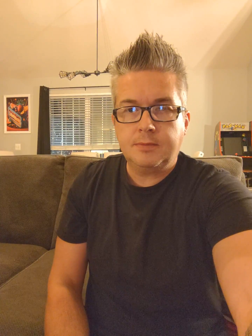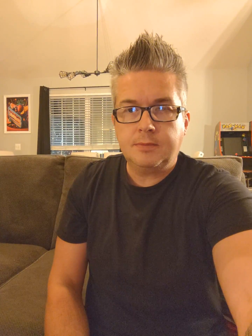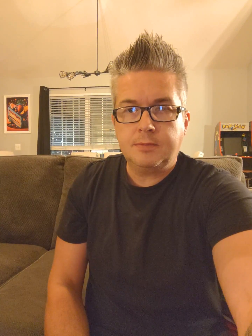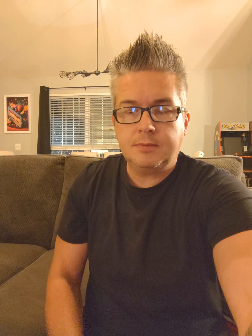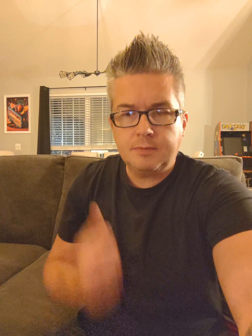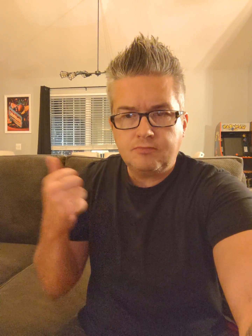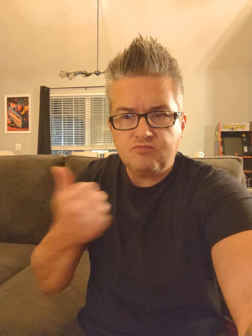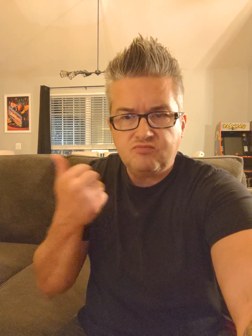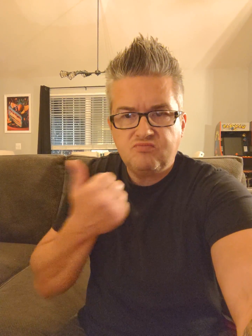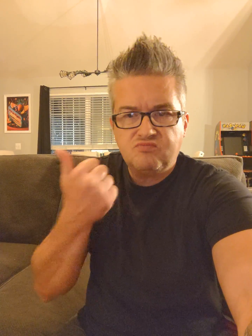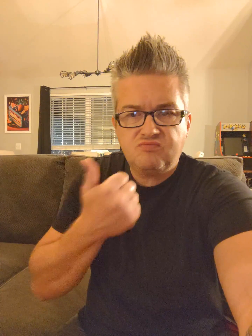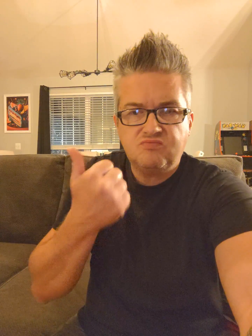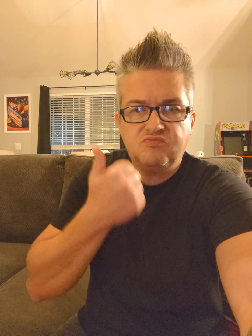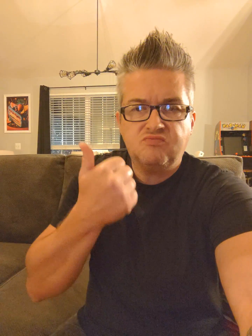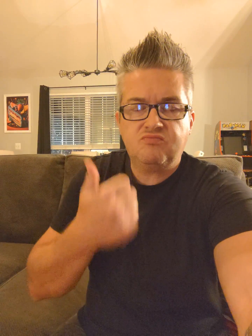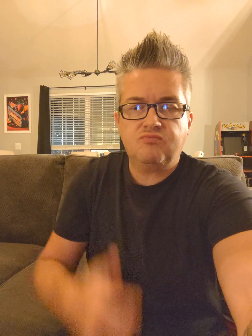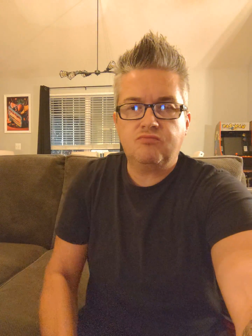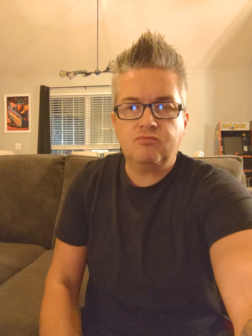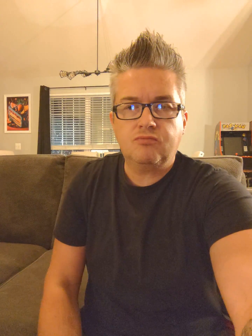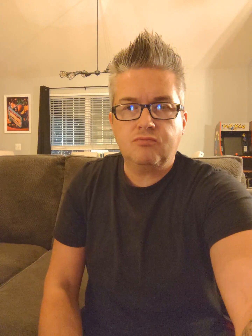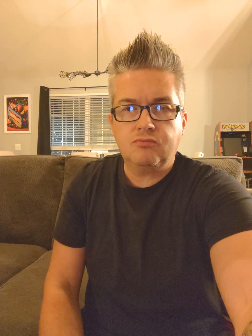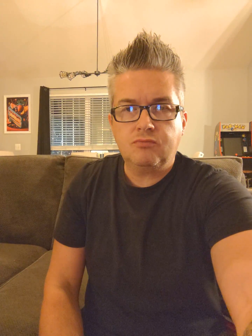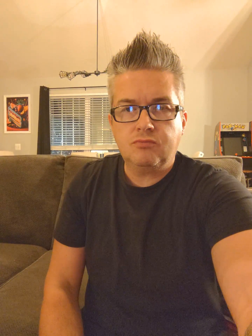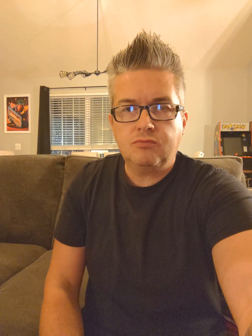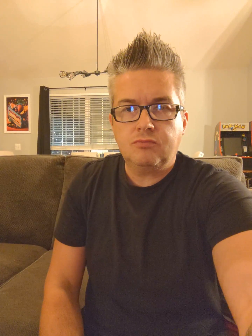chase